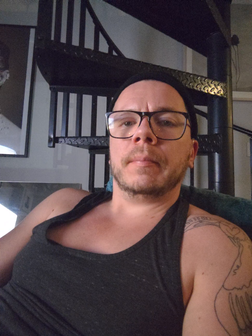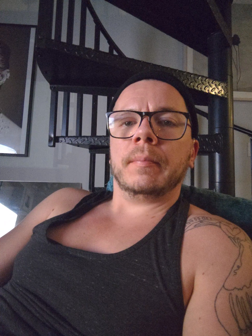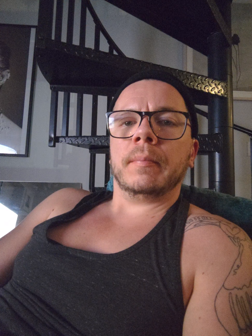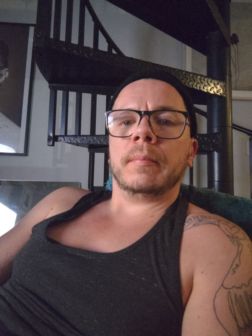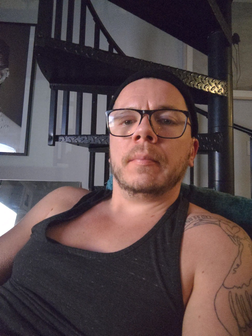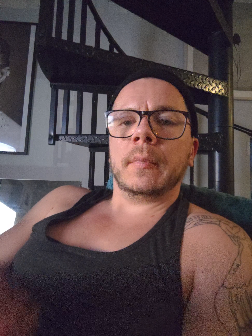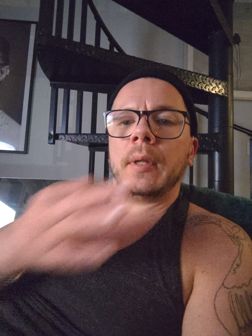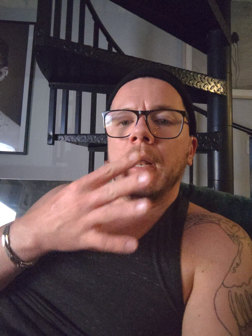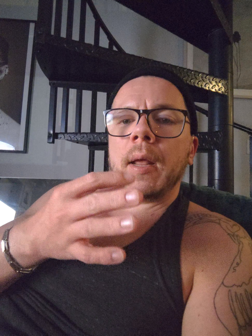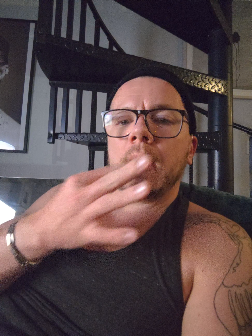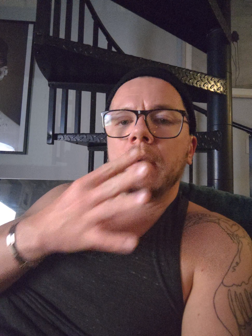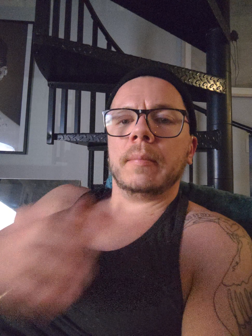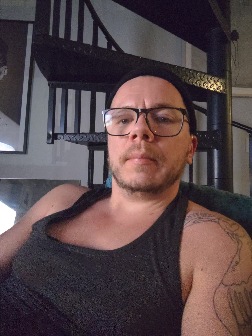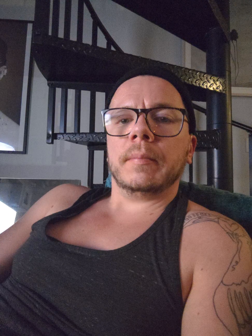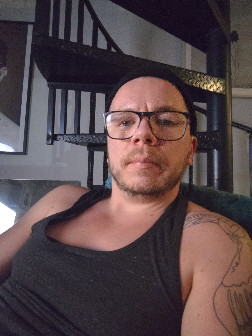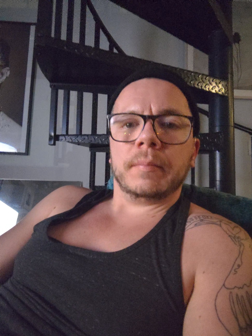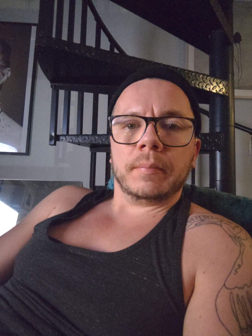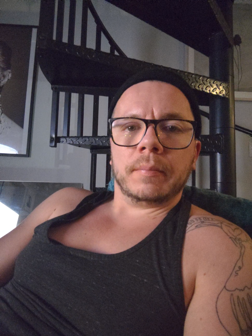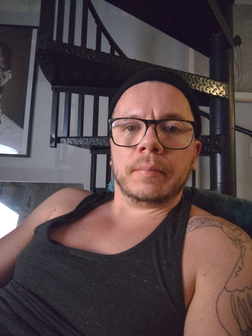snack